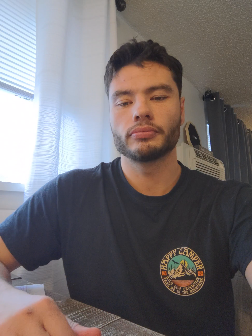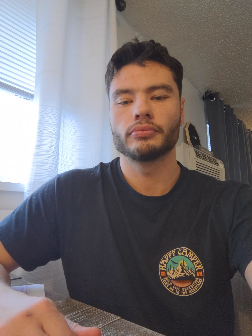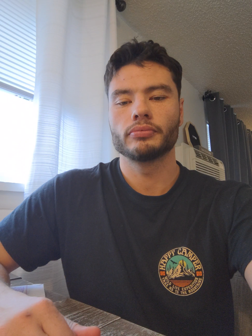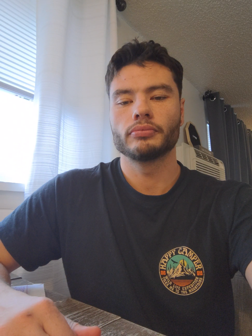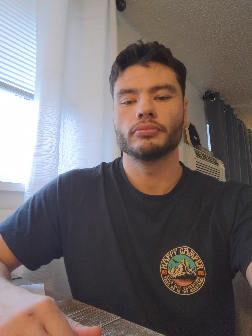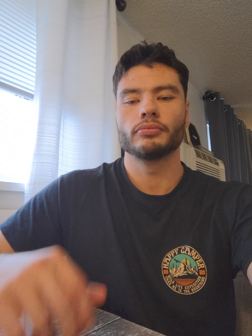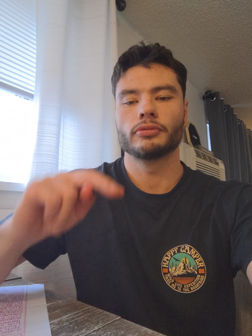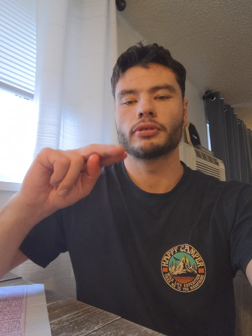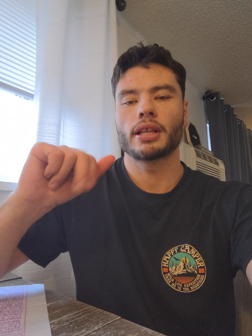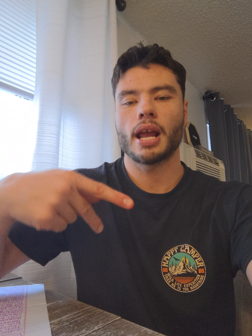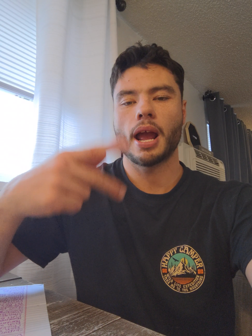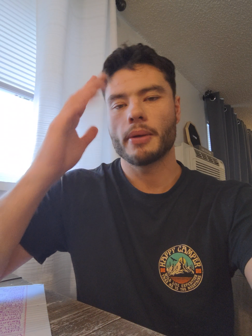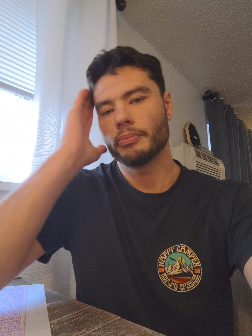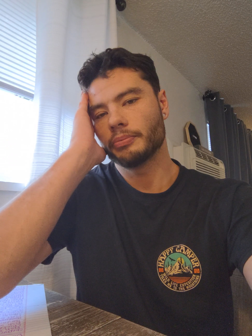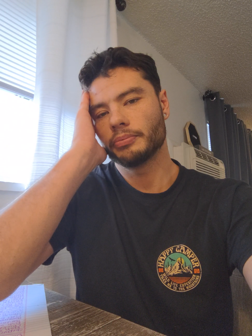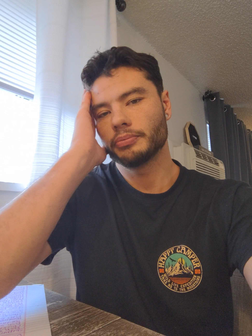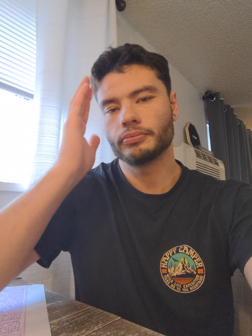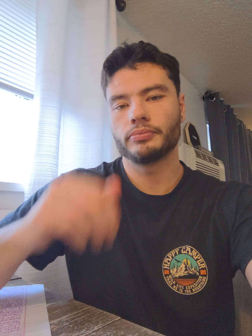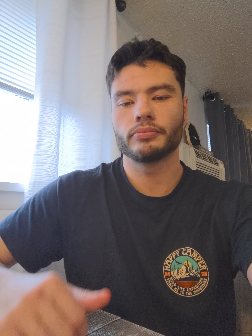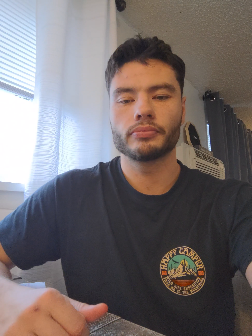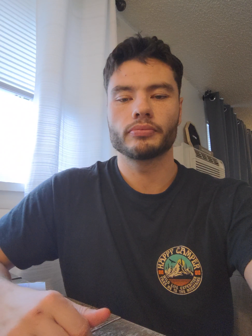nap